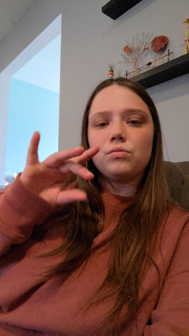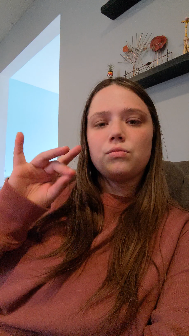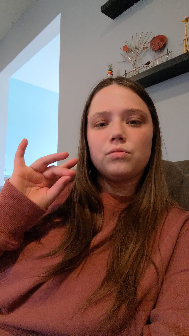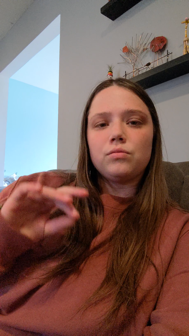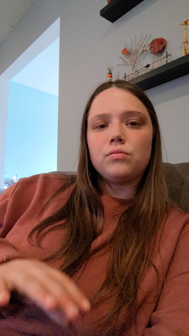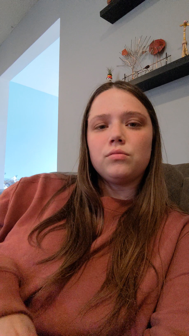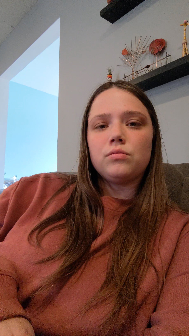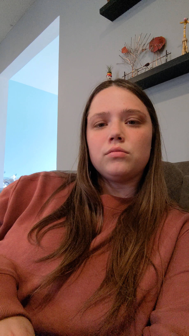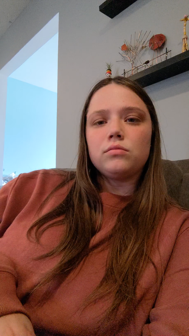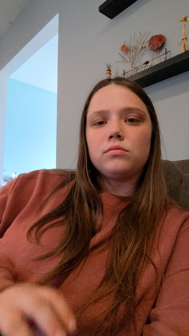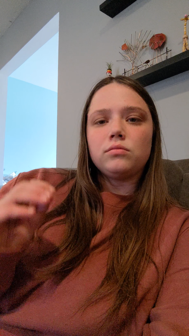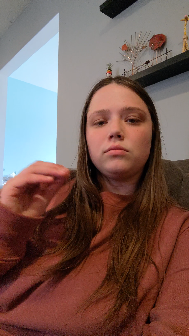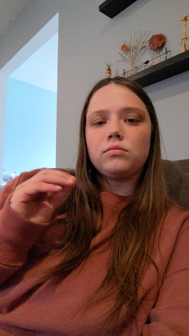more